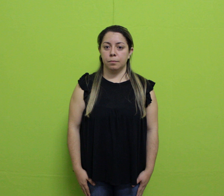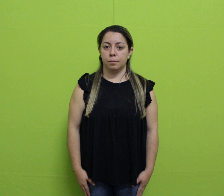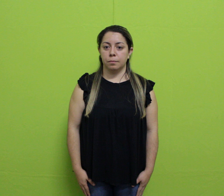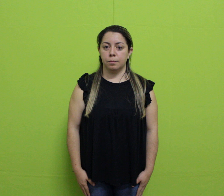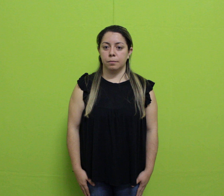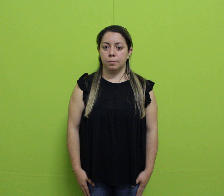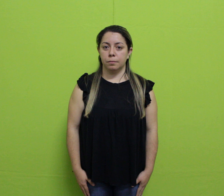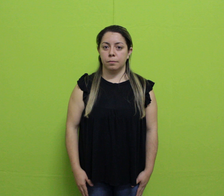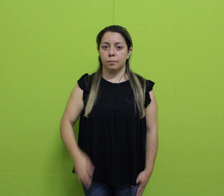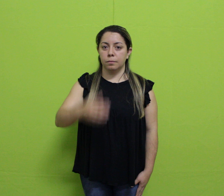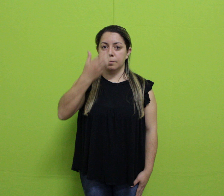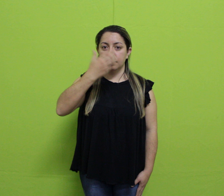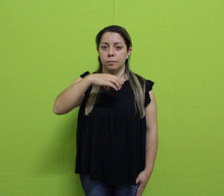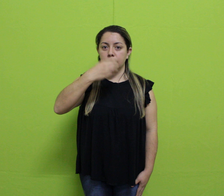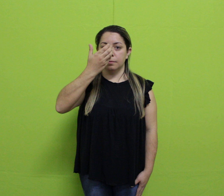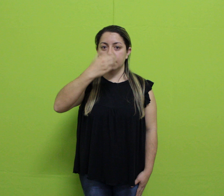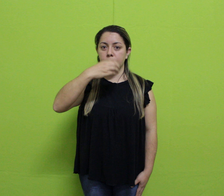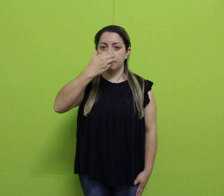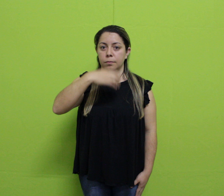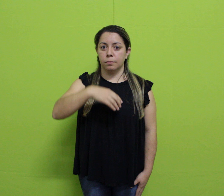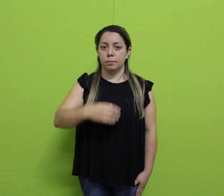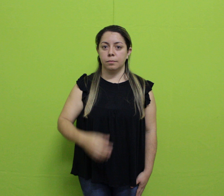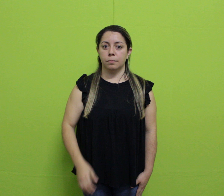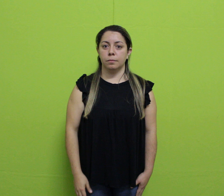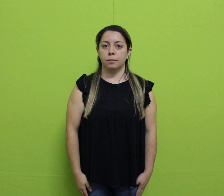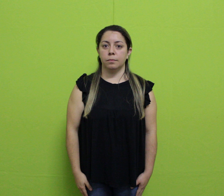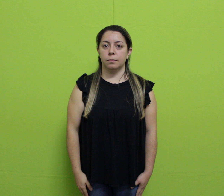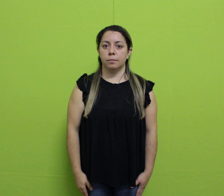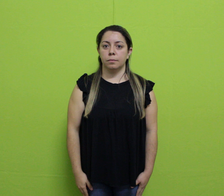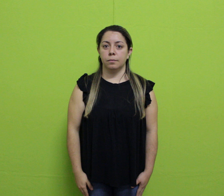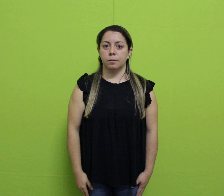maçã